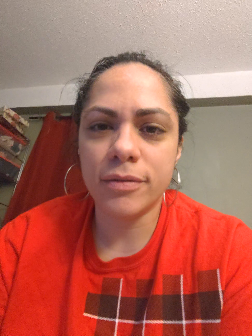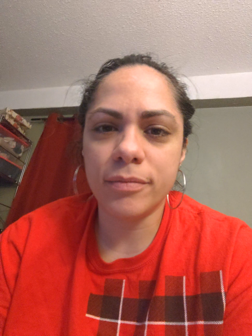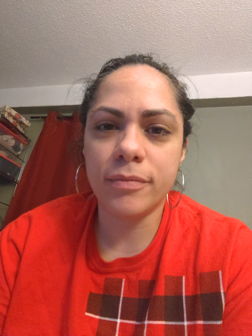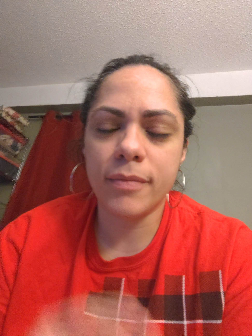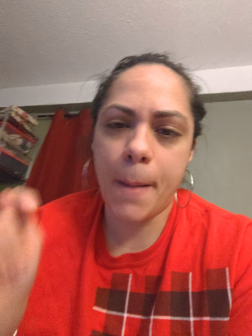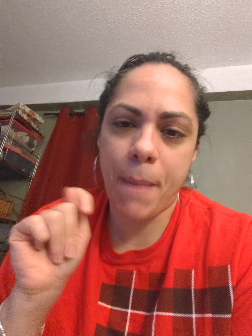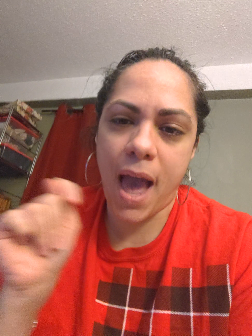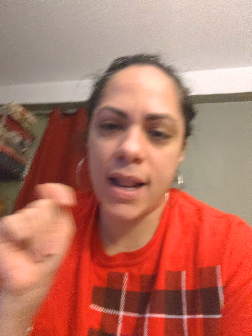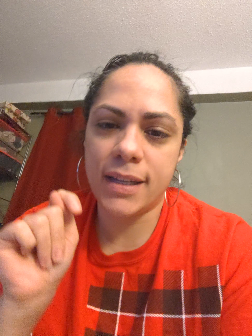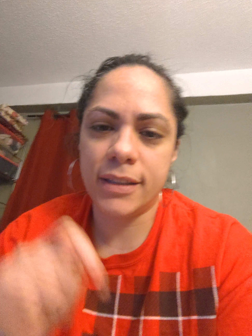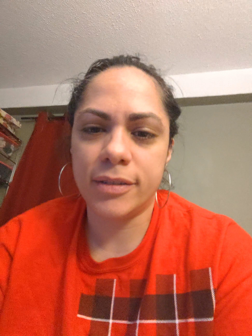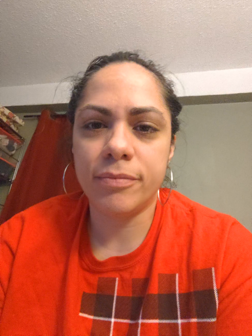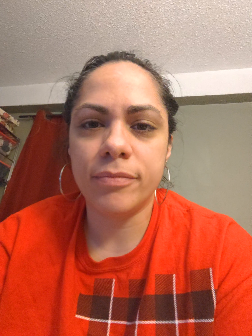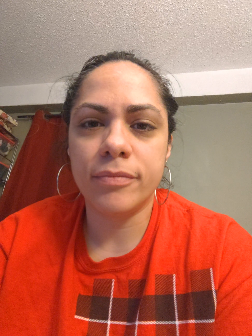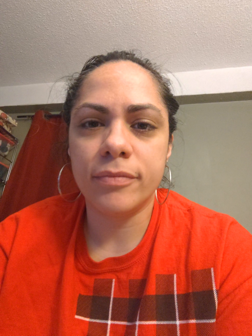potty